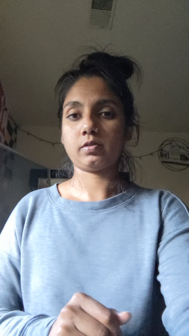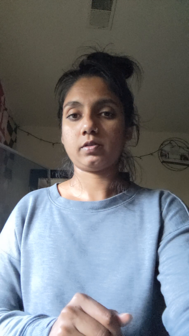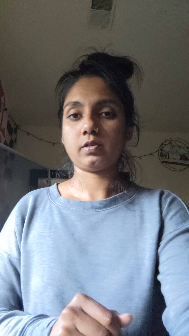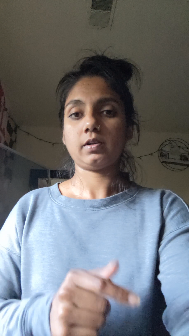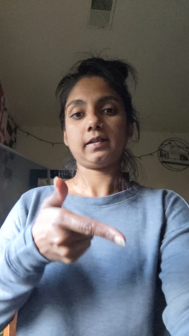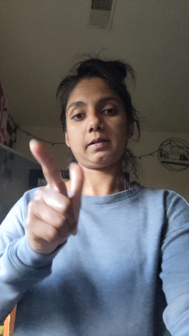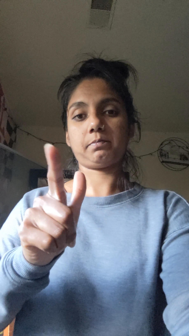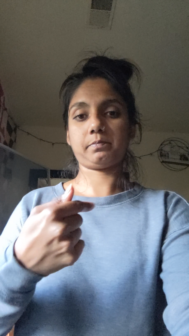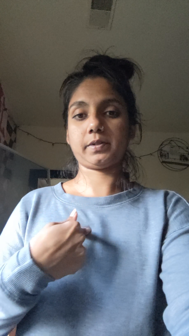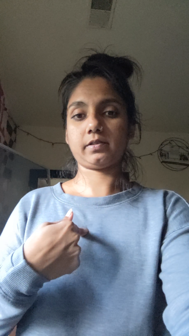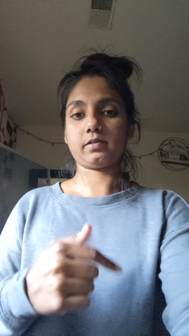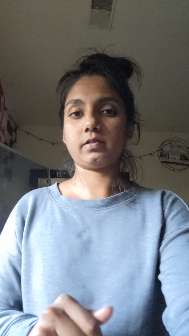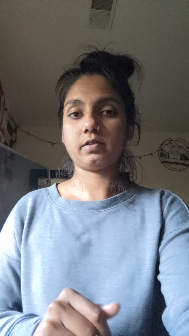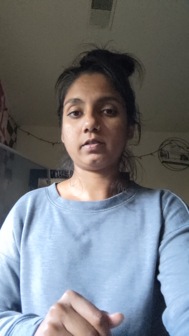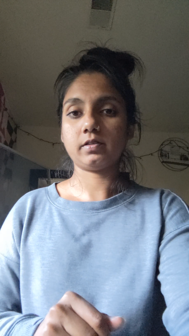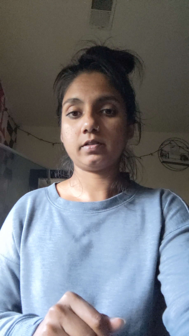let me